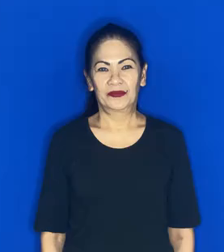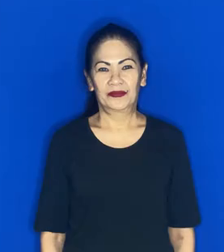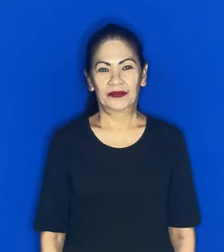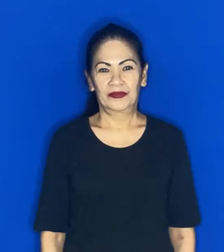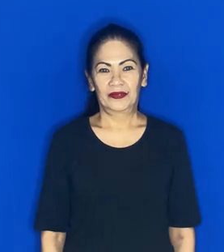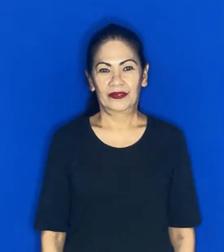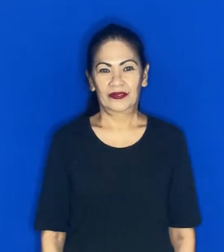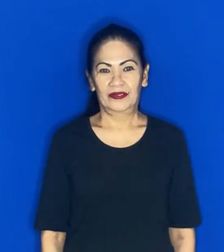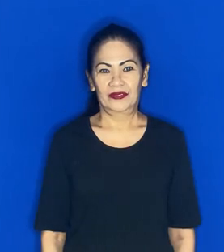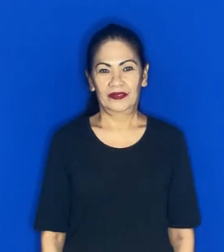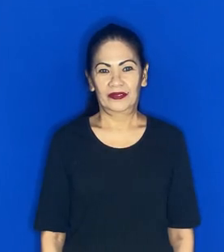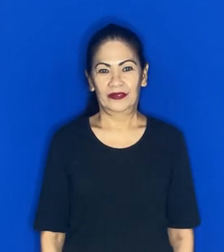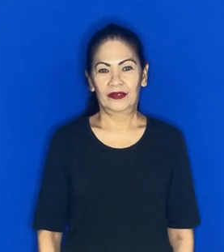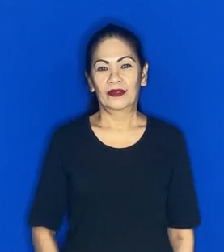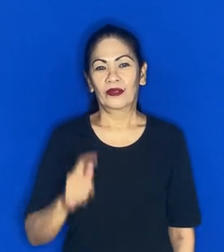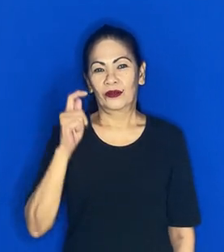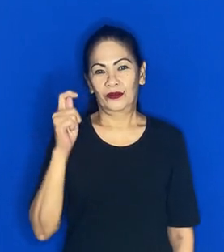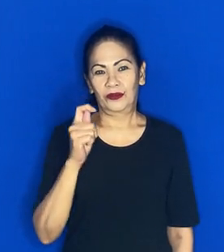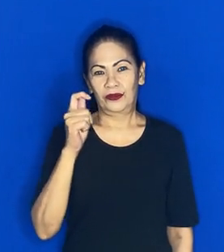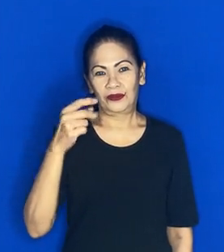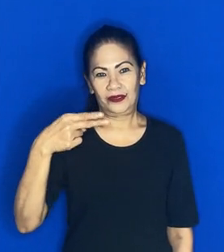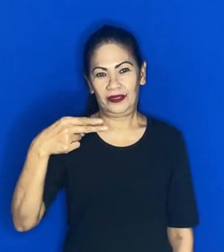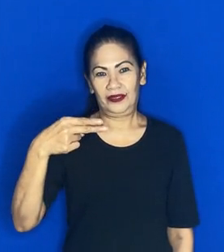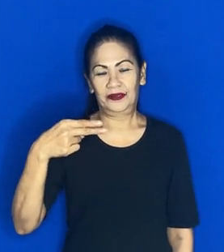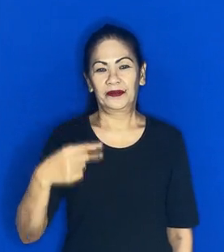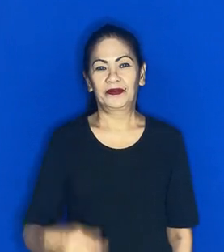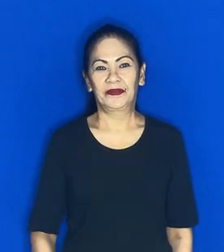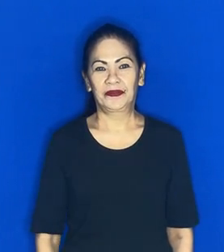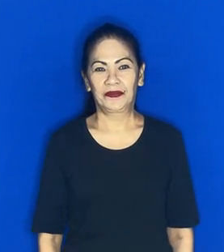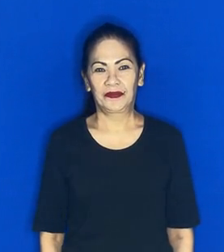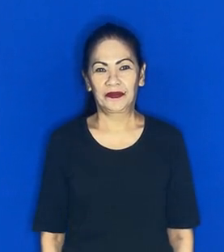thursday